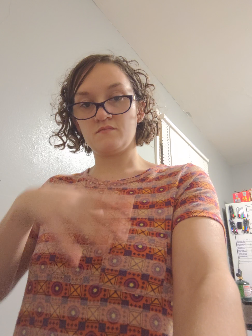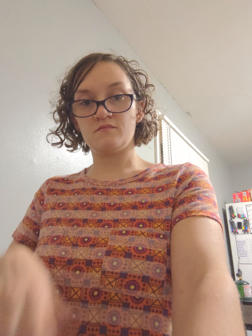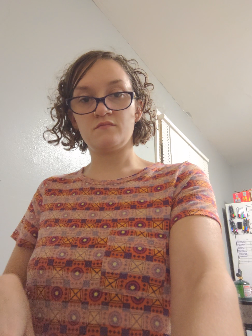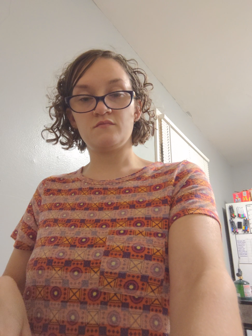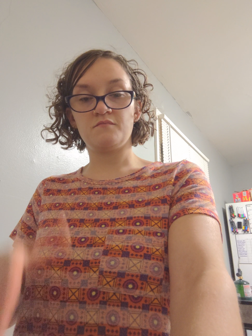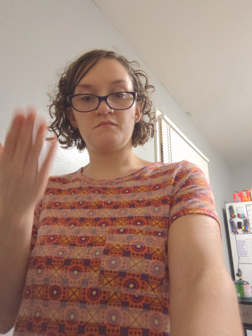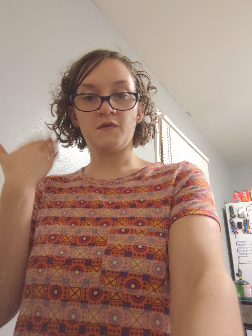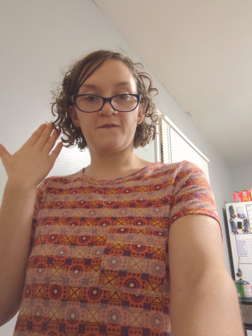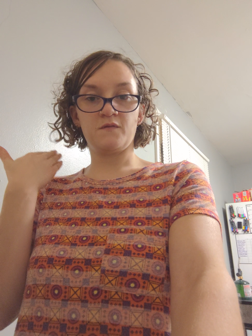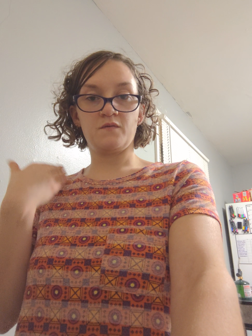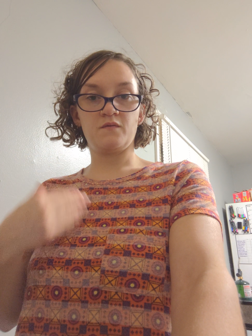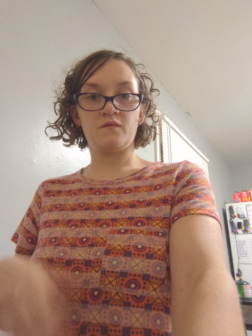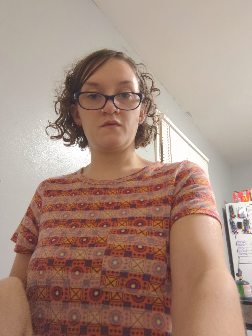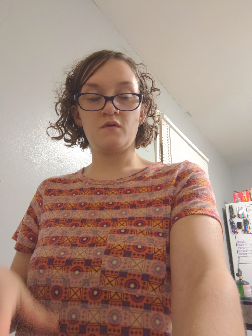before